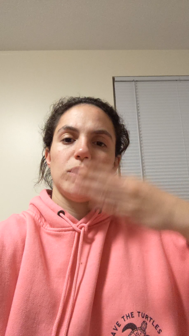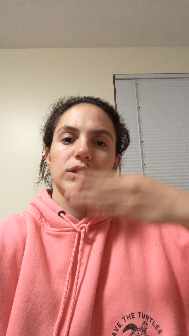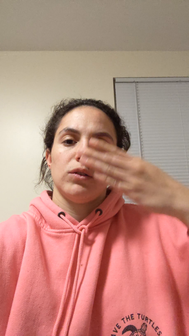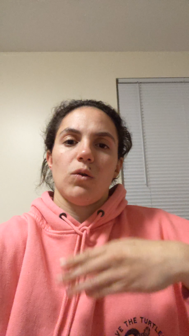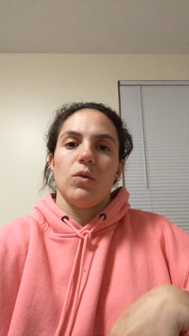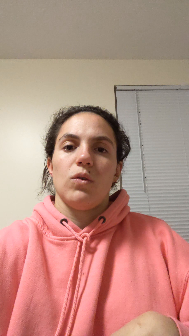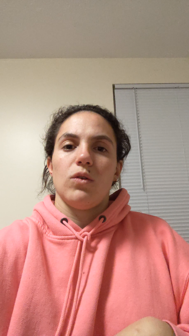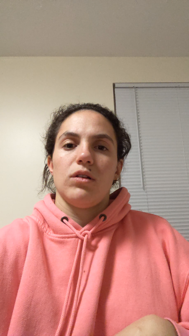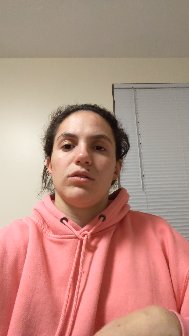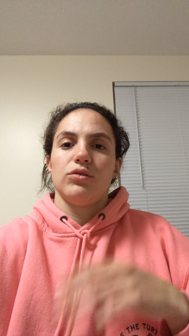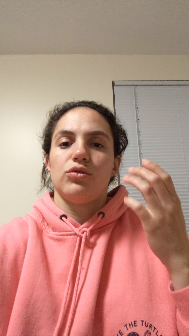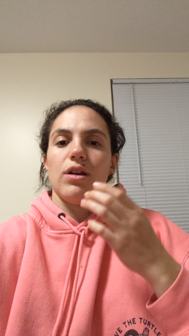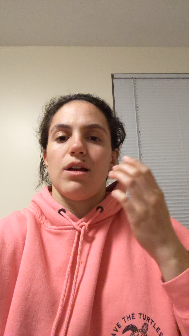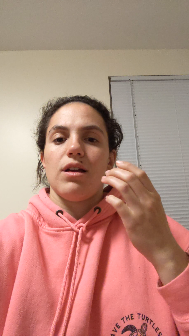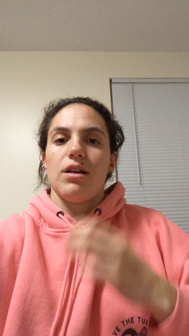shake